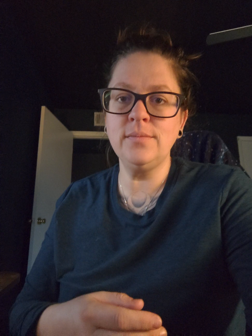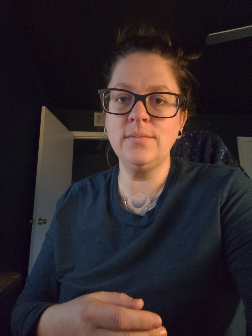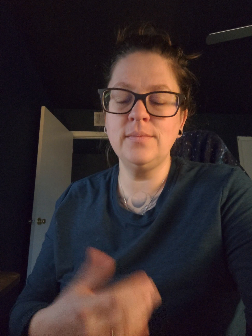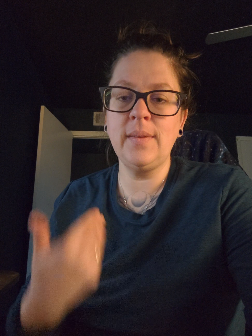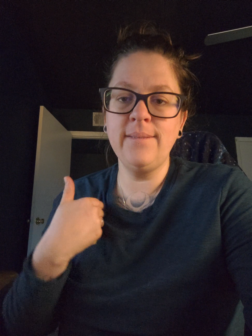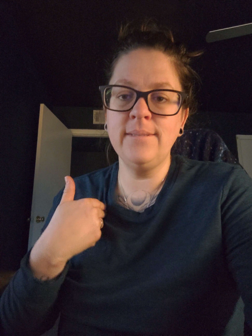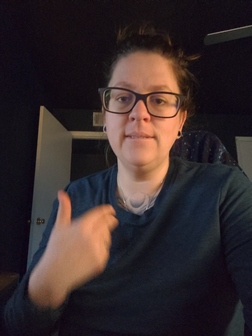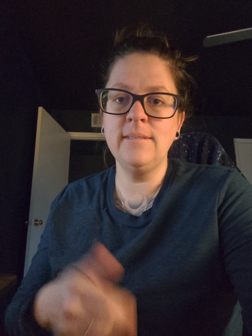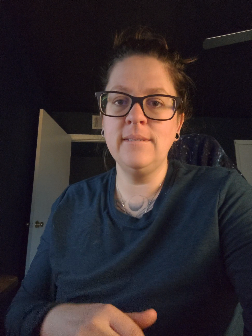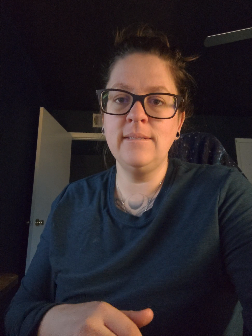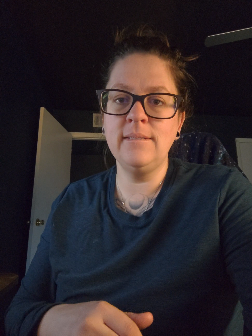have